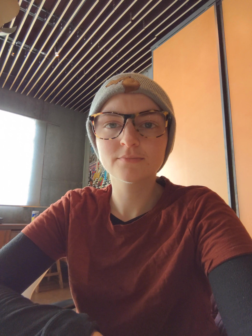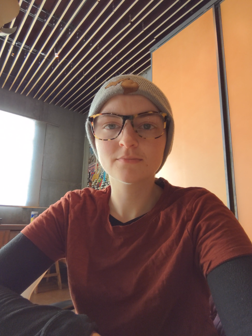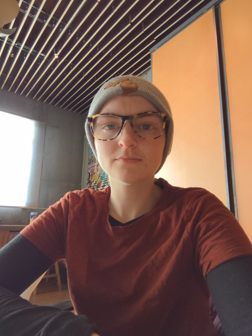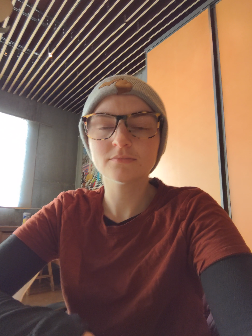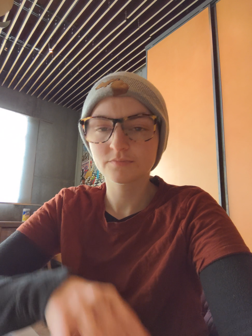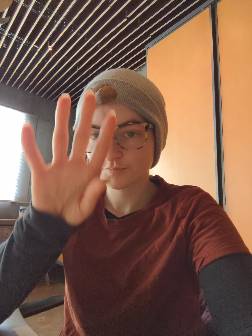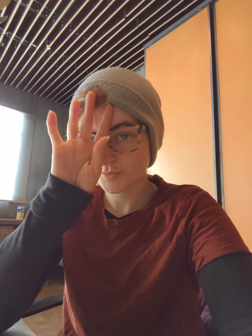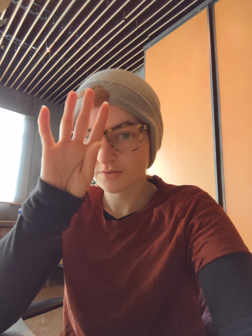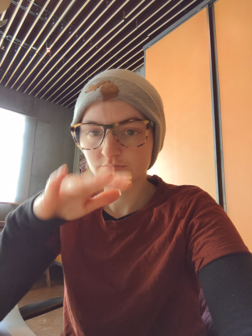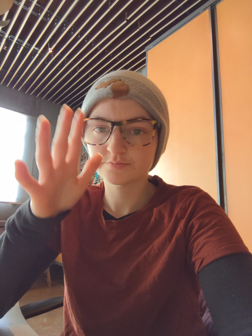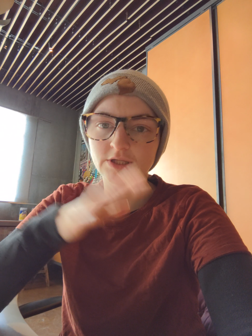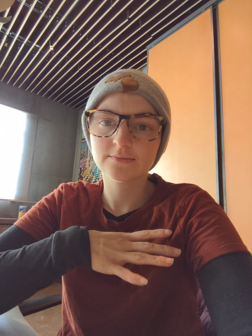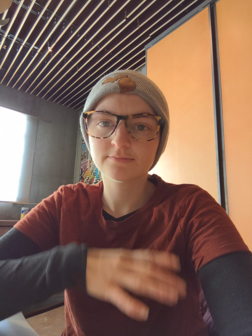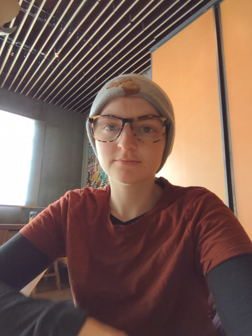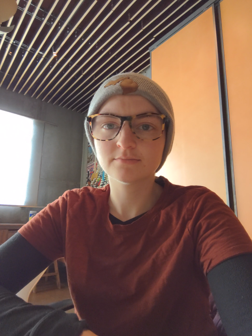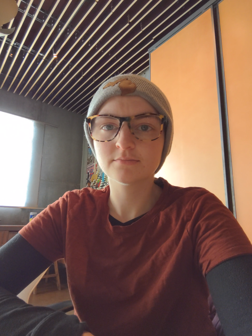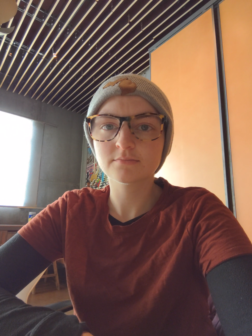fireman